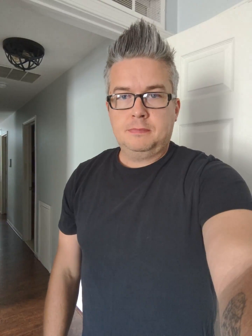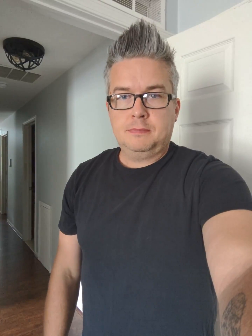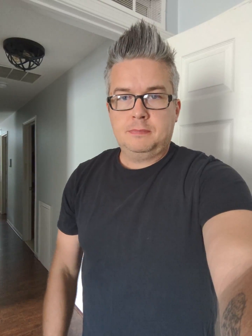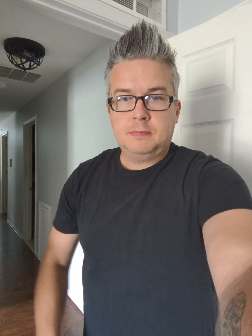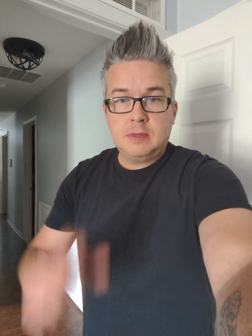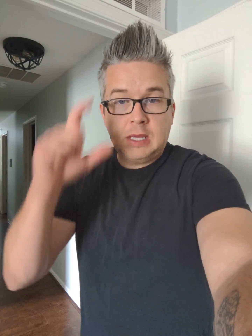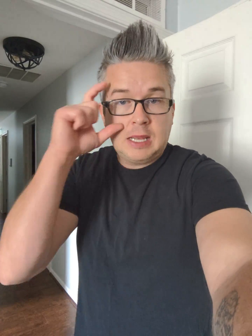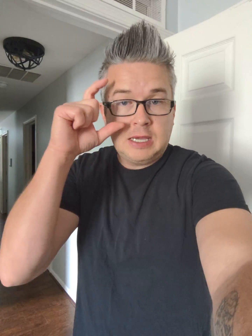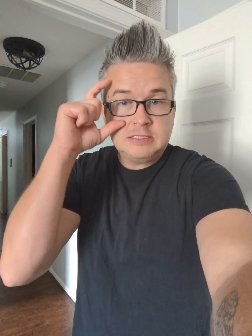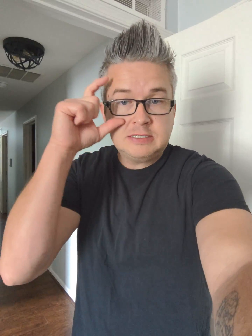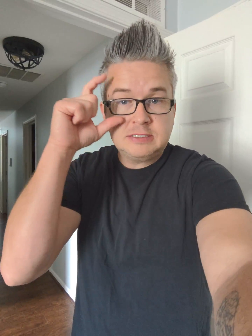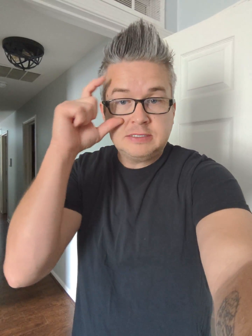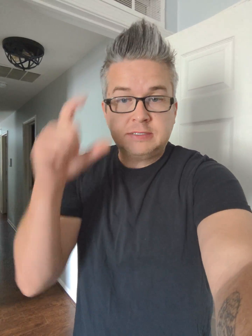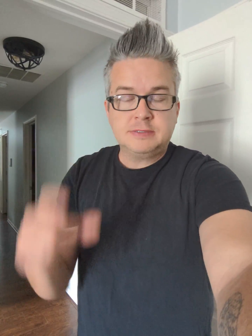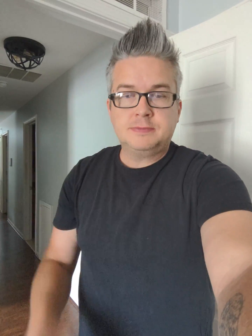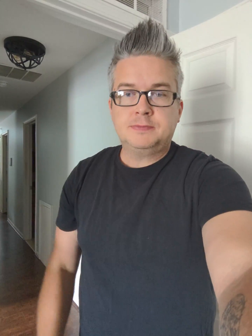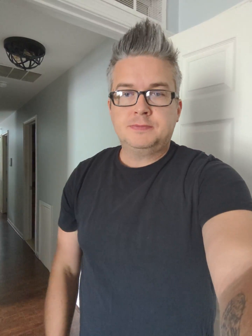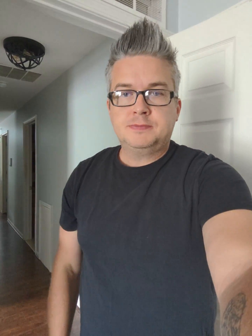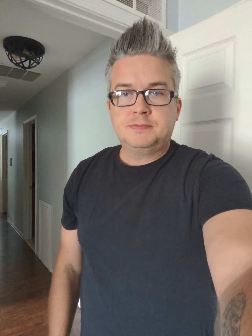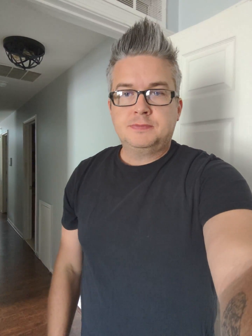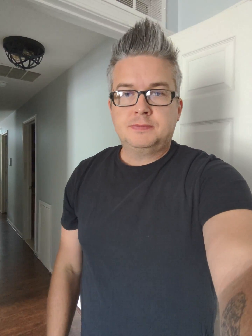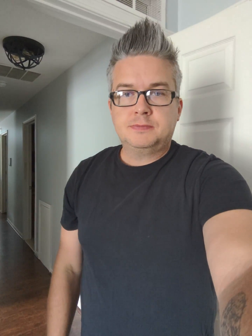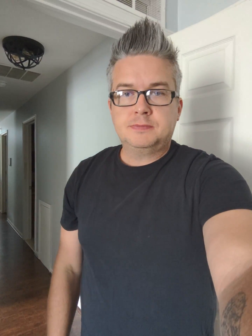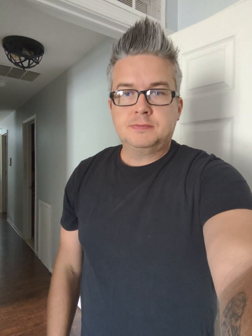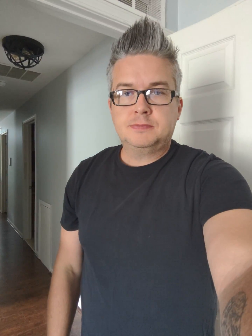glasses